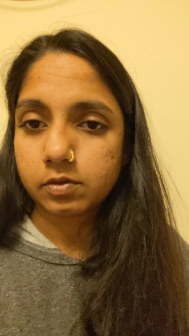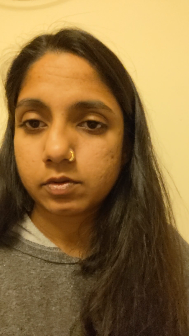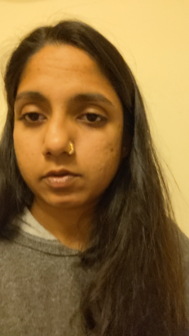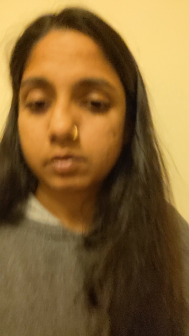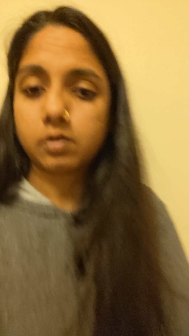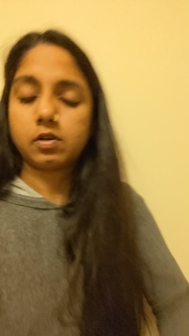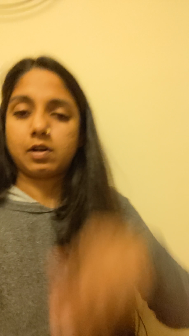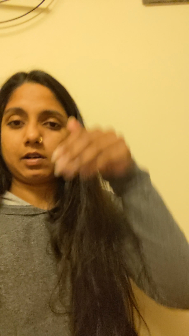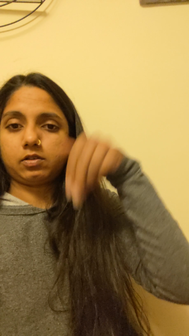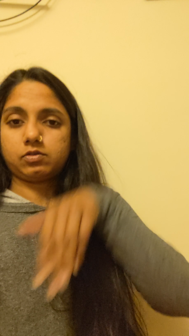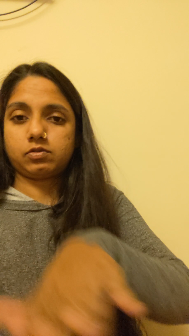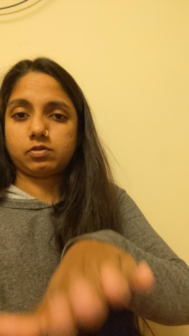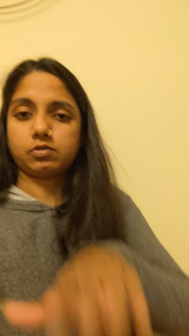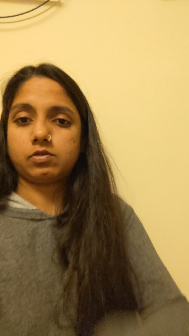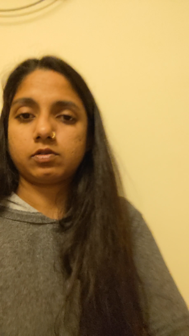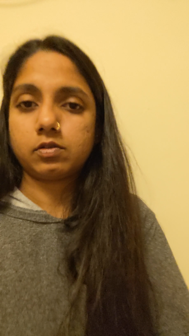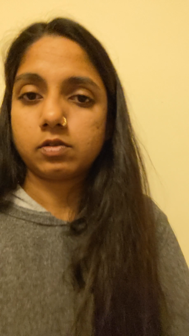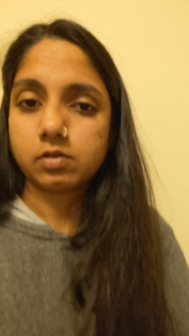enter